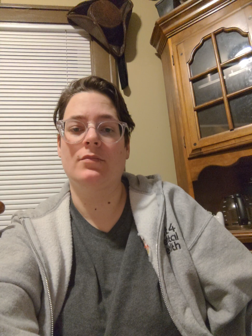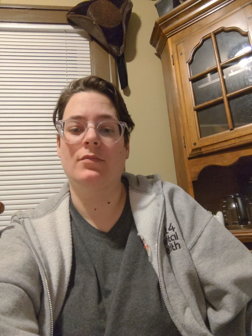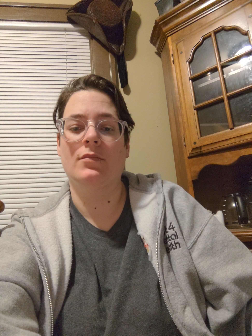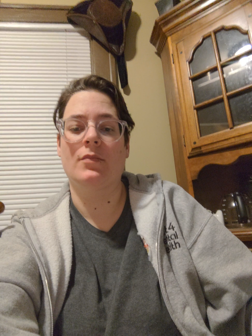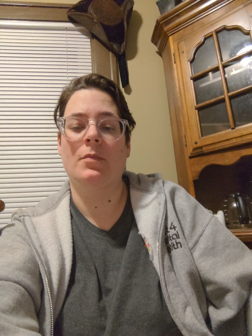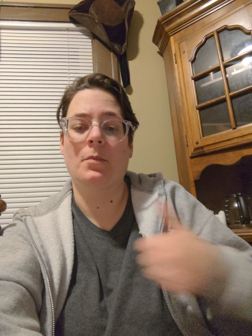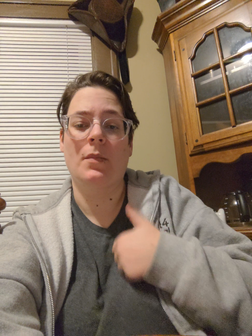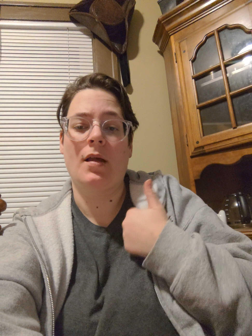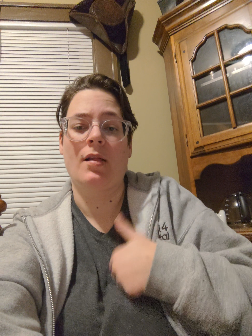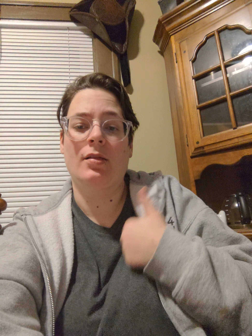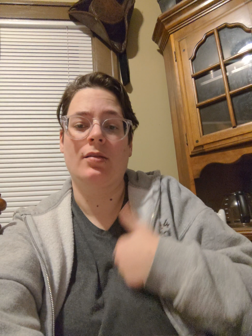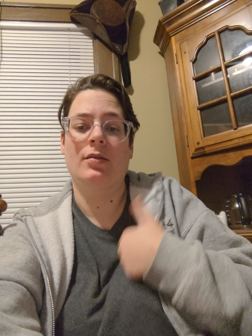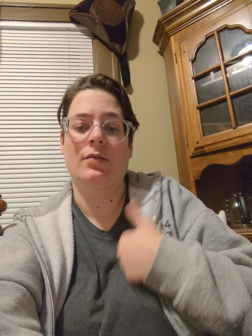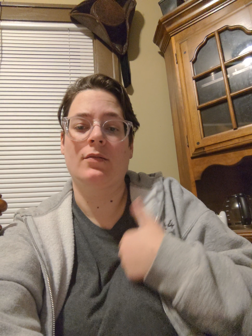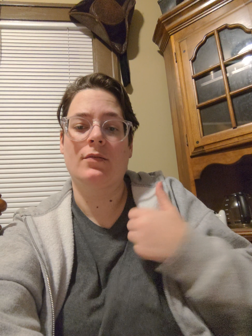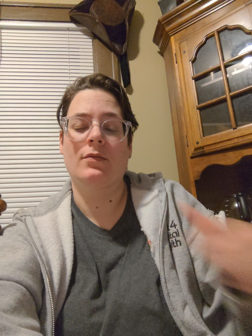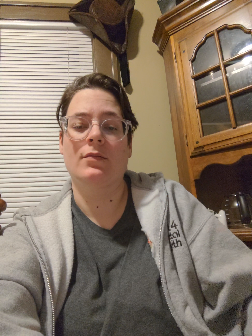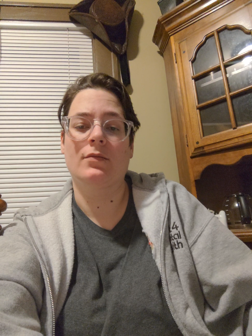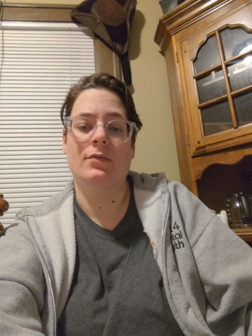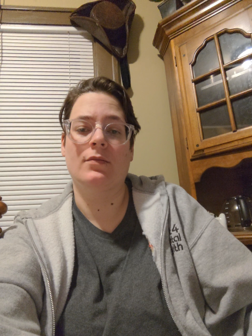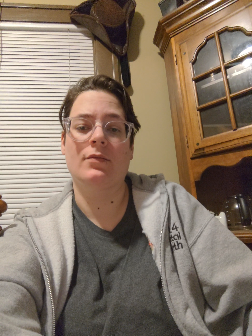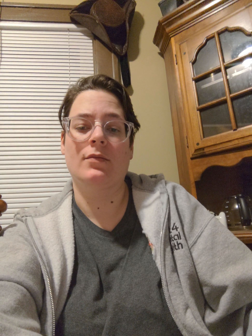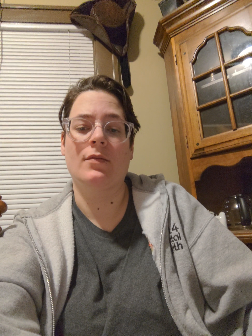bath